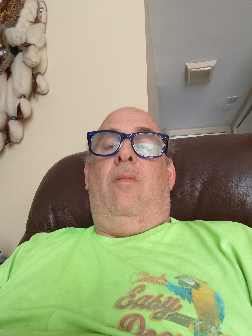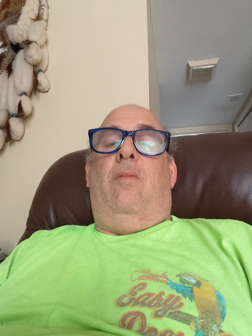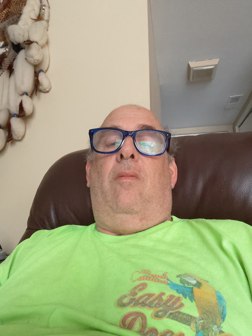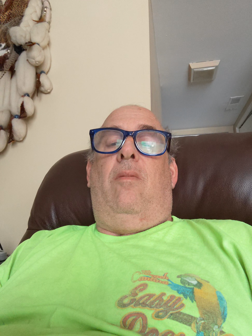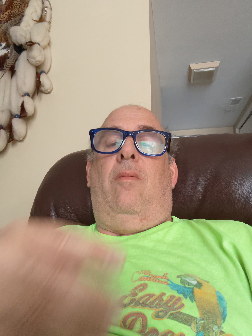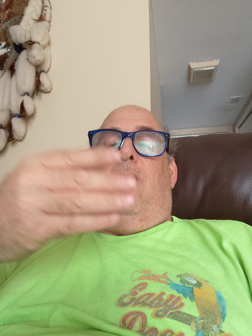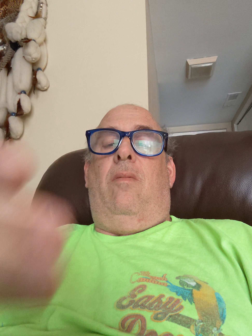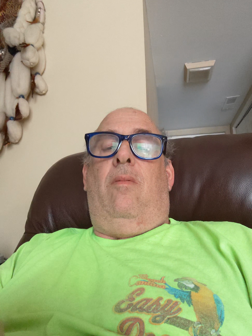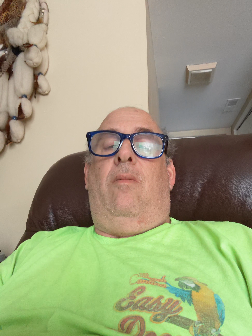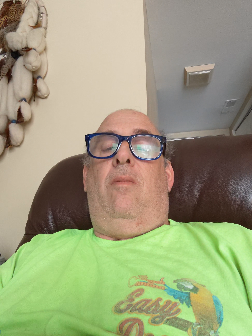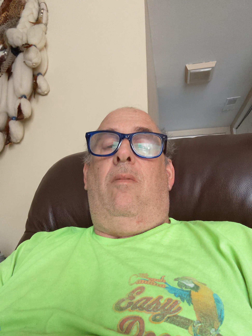give